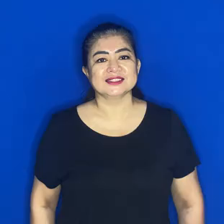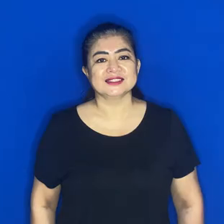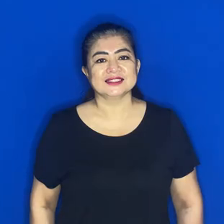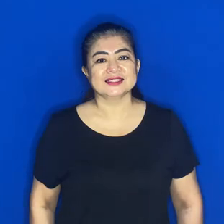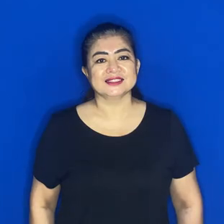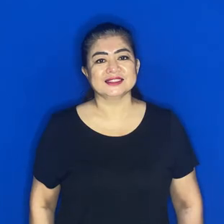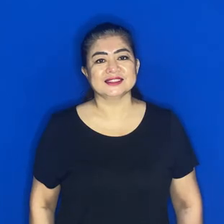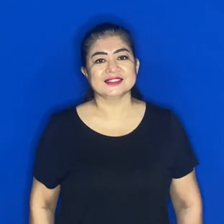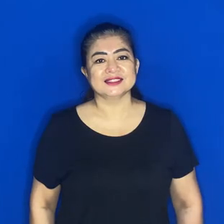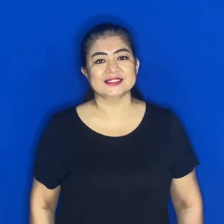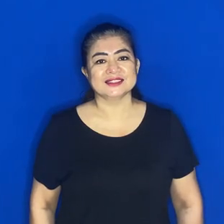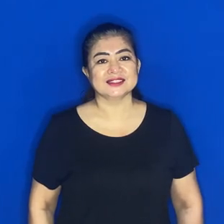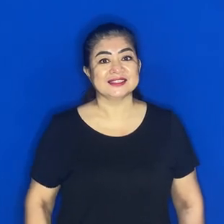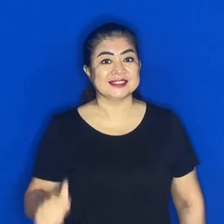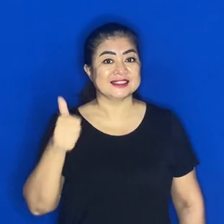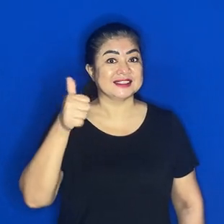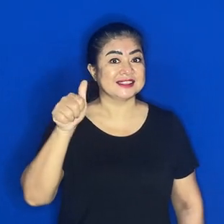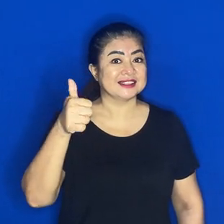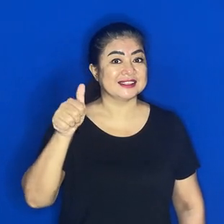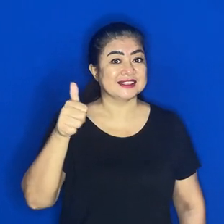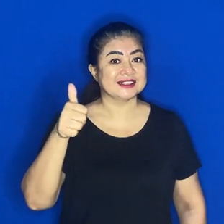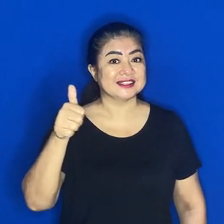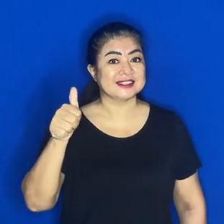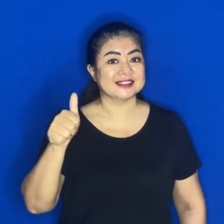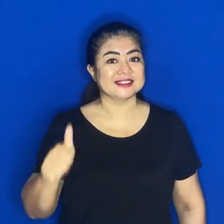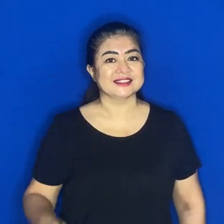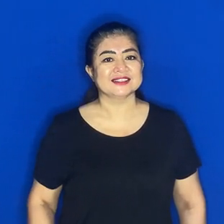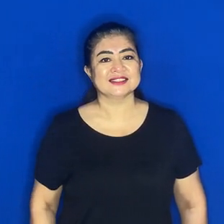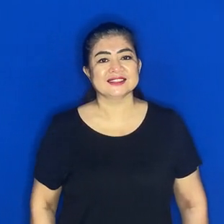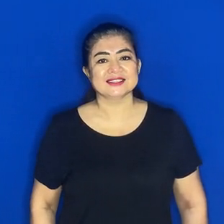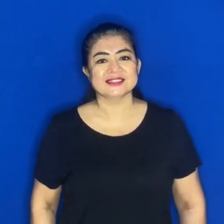ten